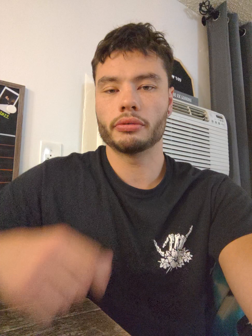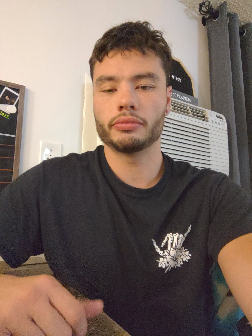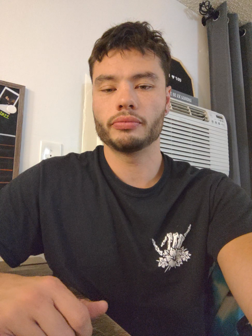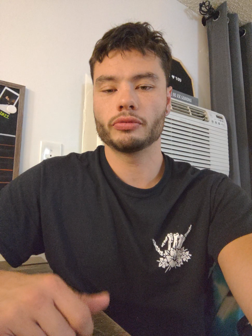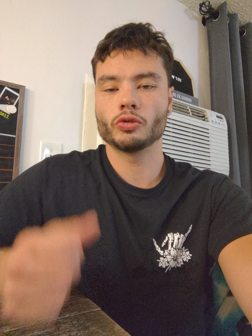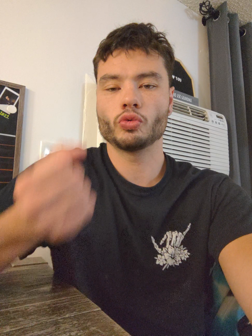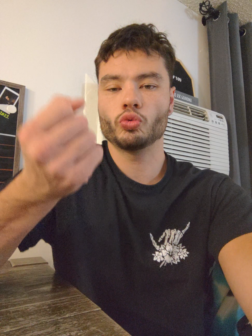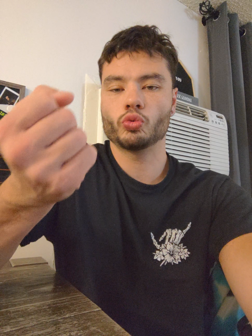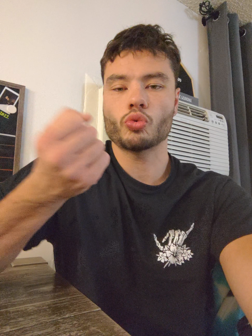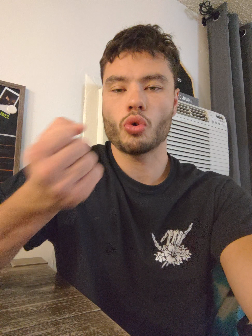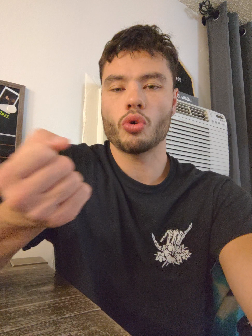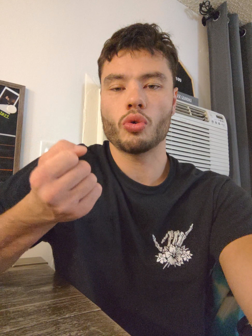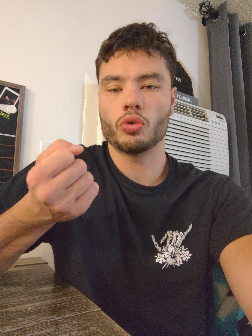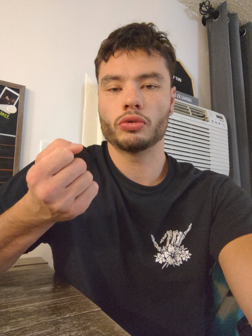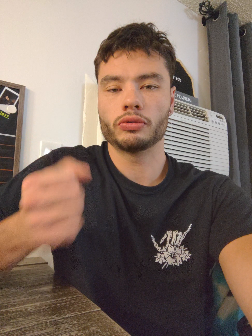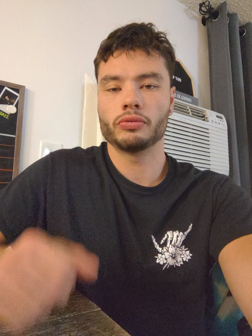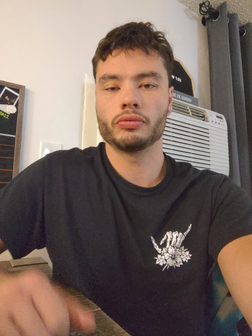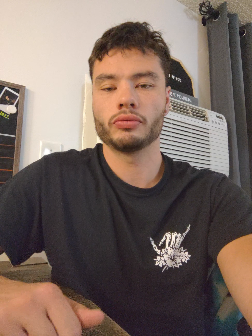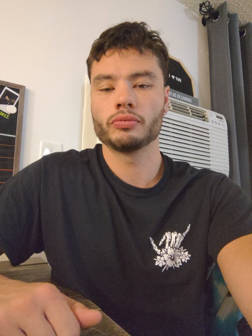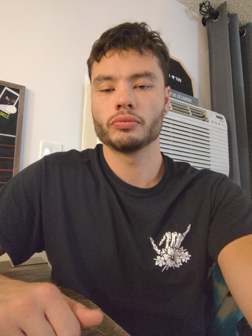drawer